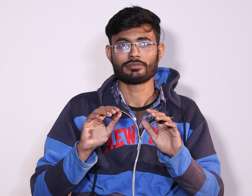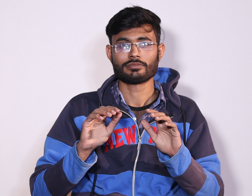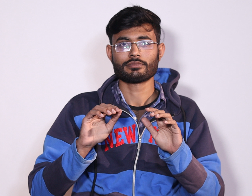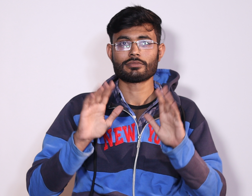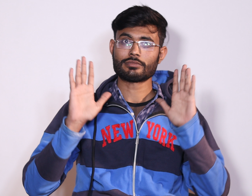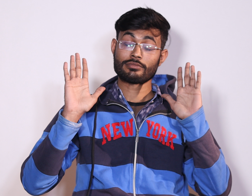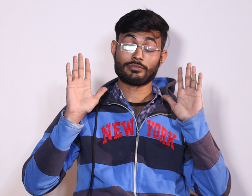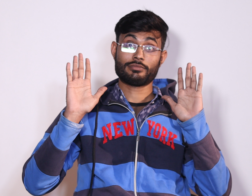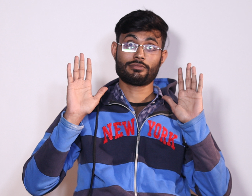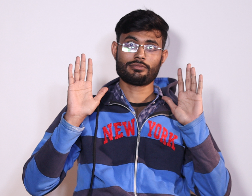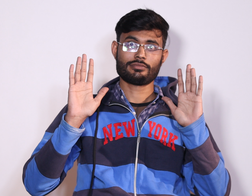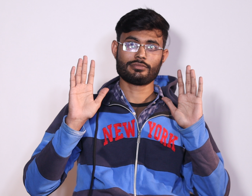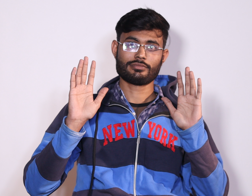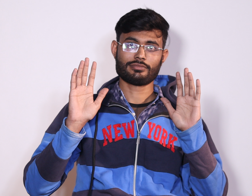scared